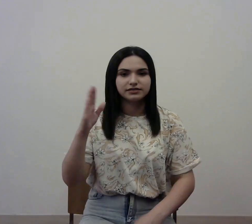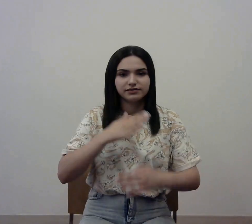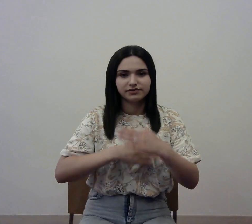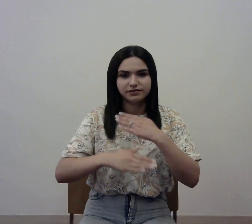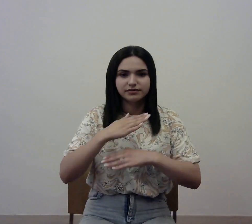əlil